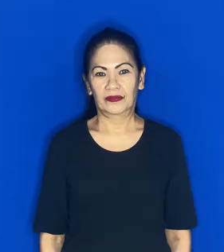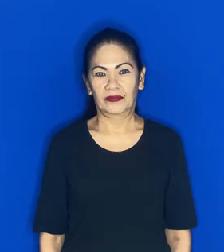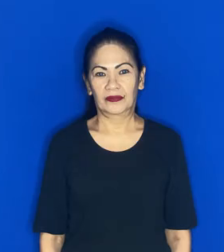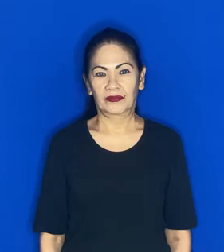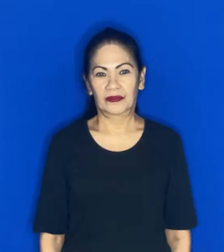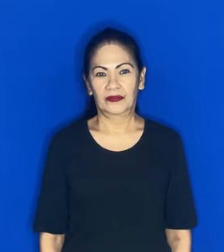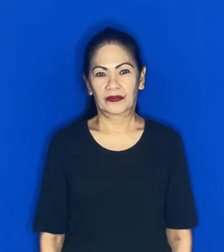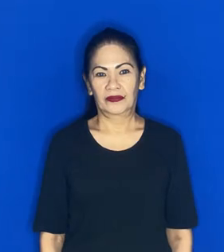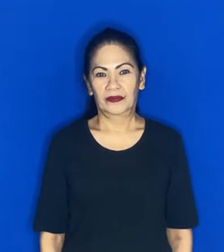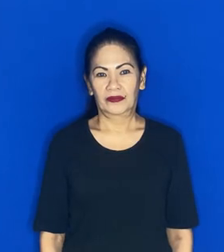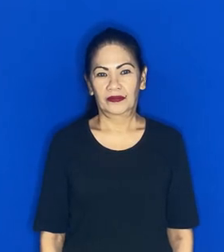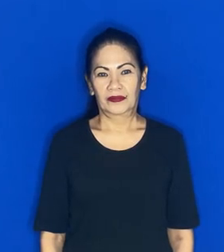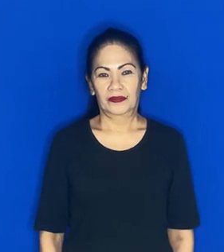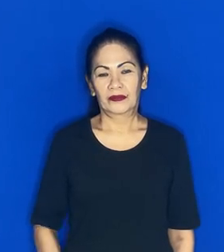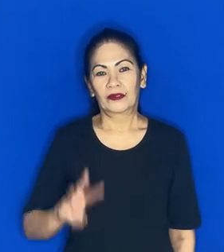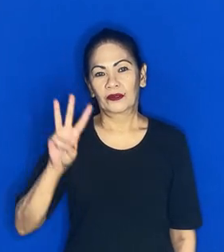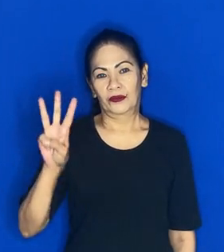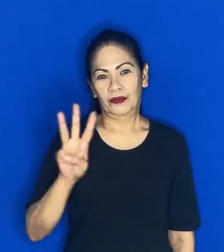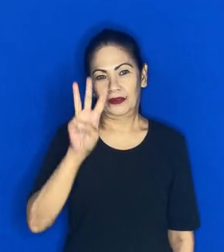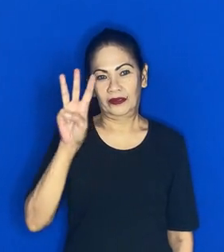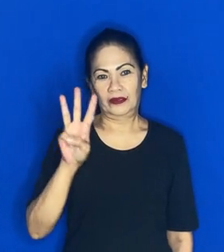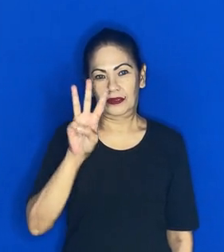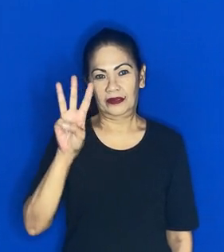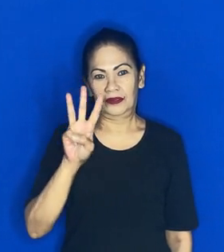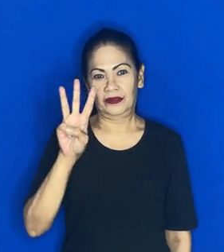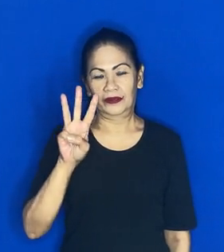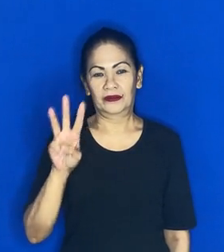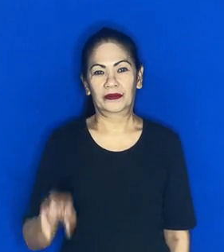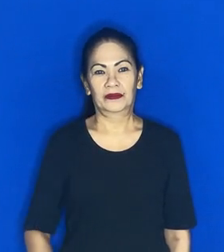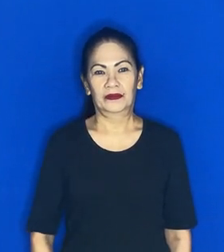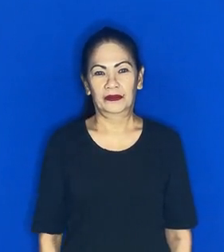wednesday